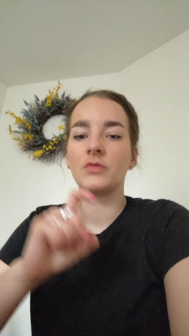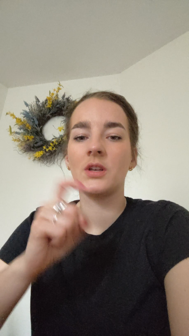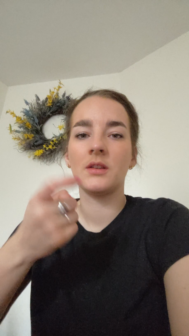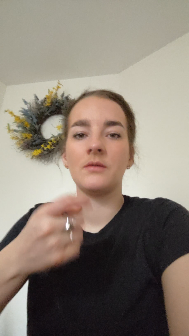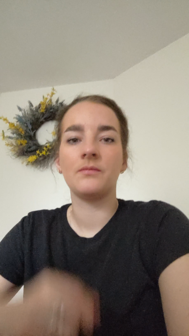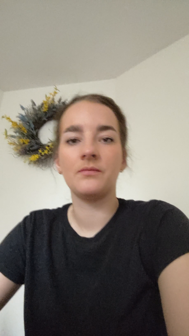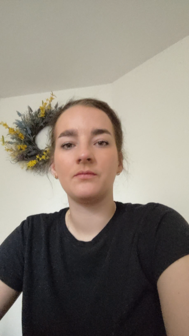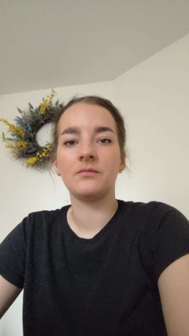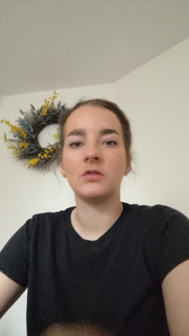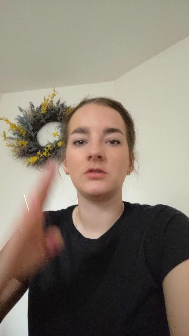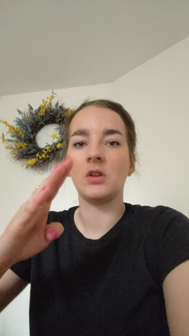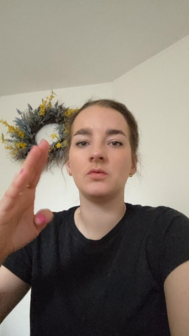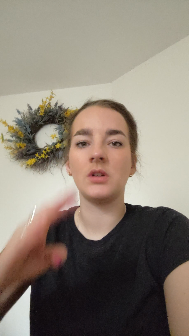downtown